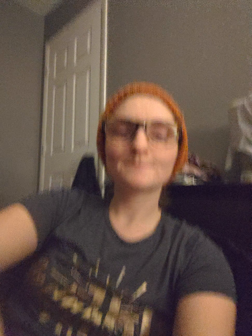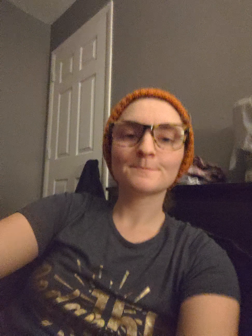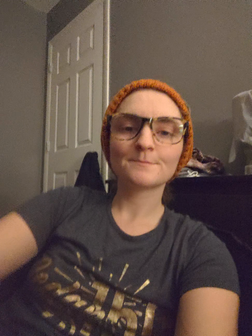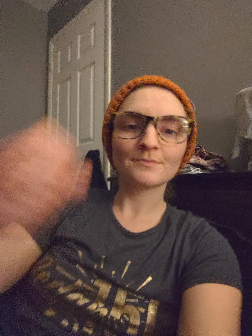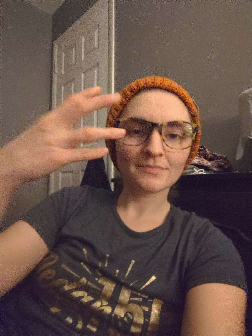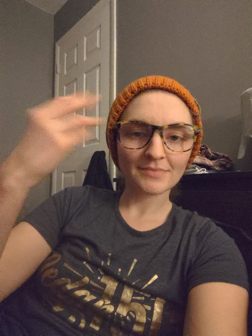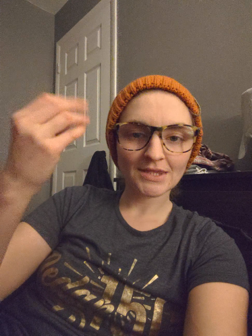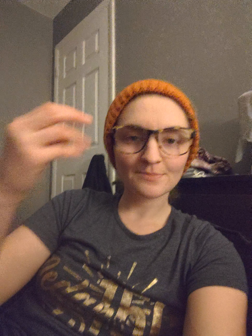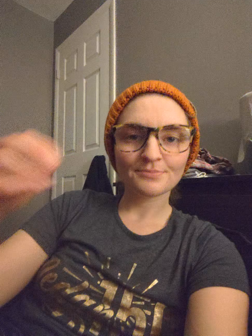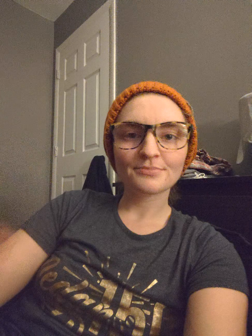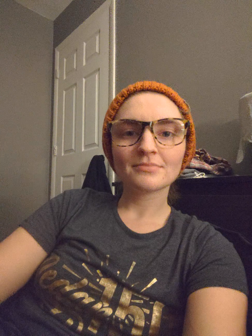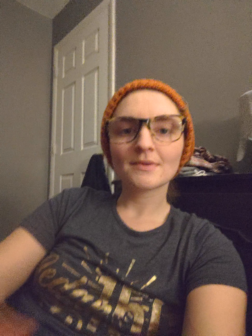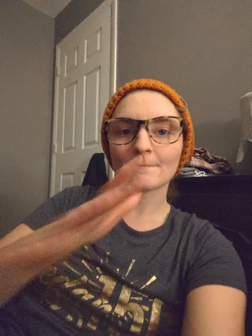outside